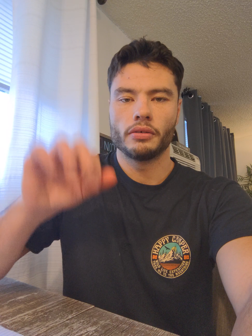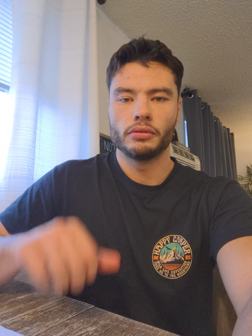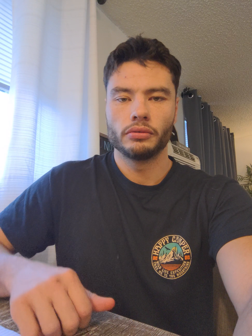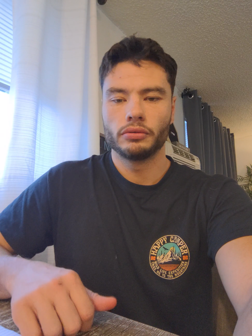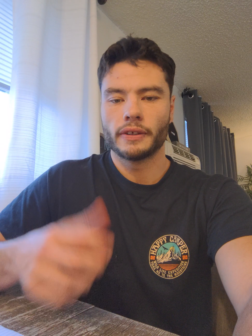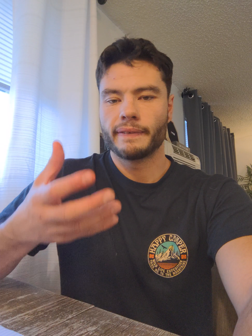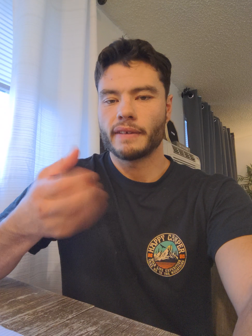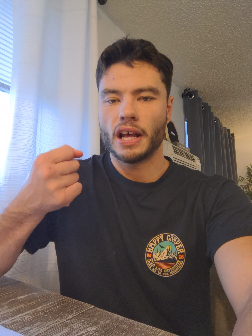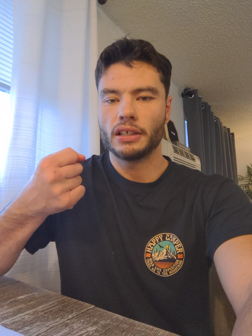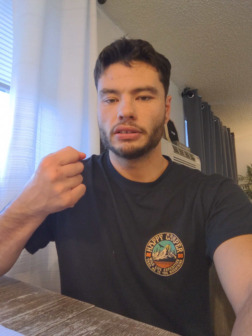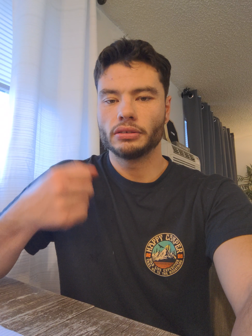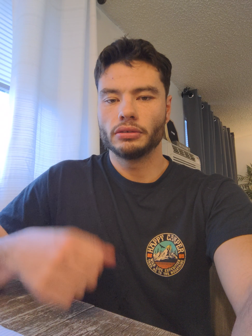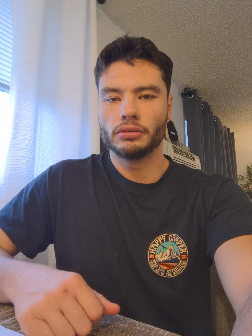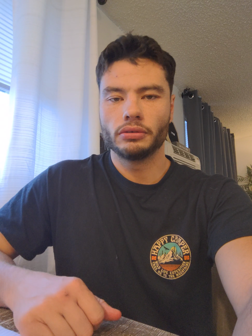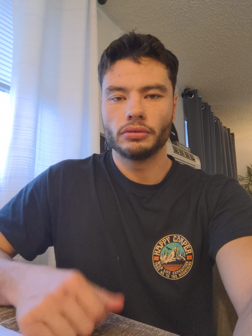fast